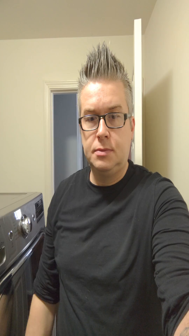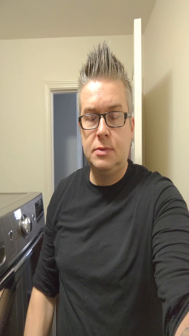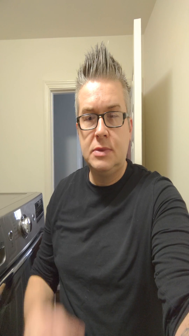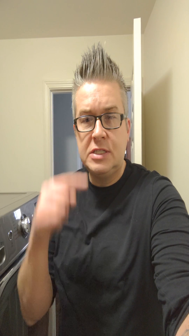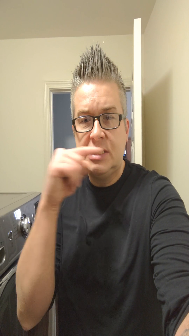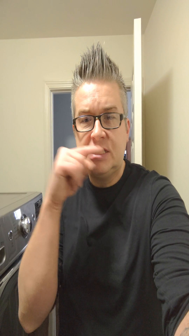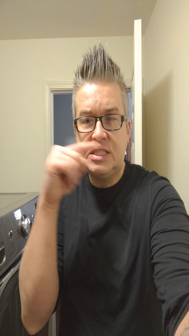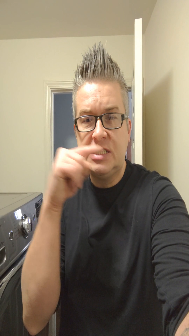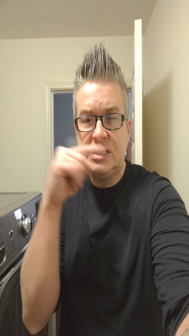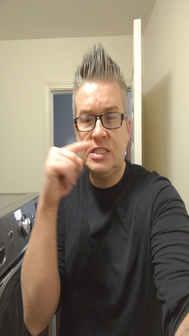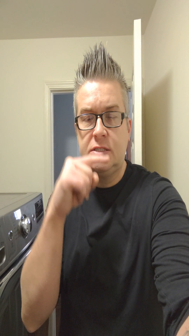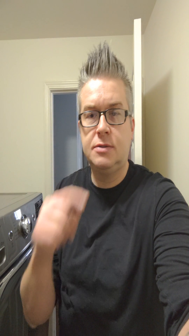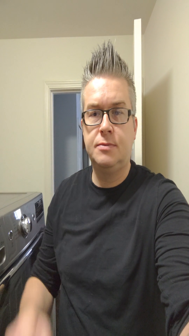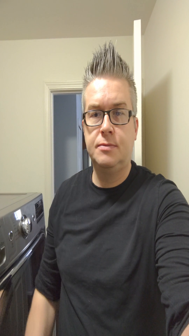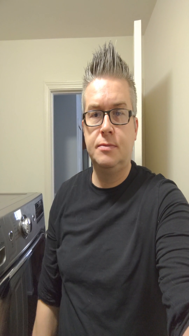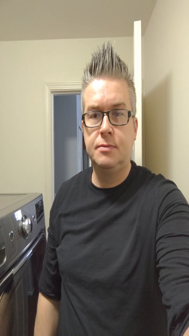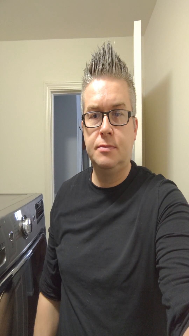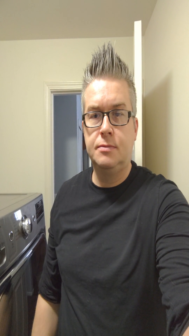toothbrush